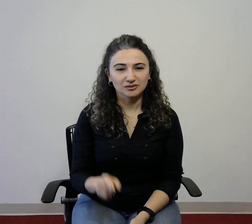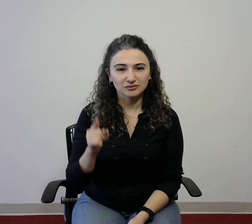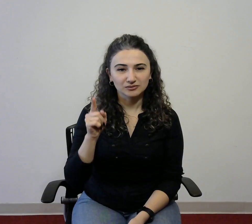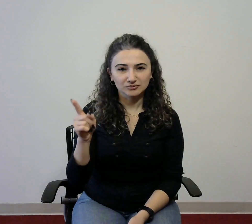O